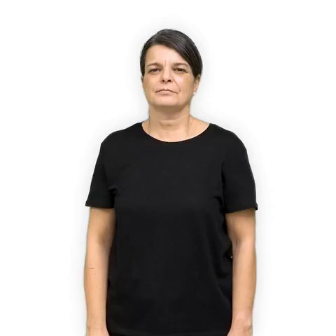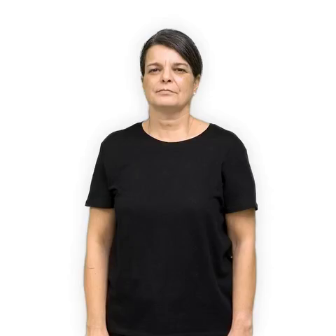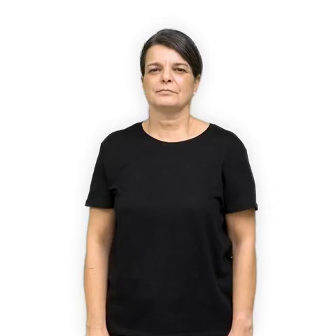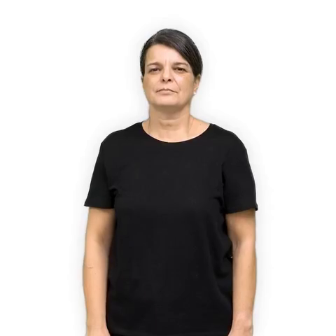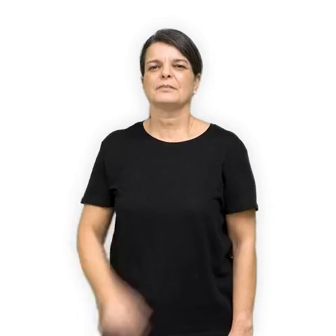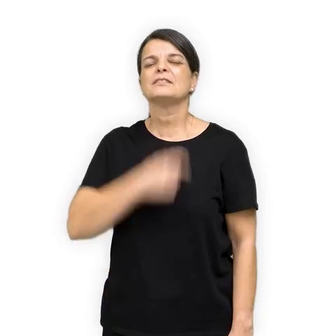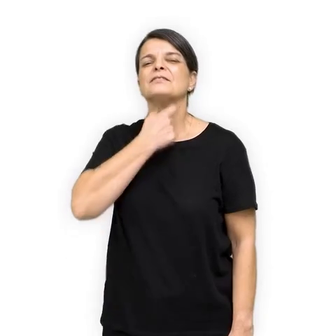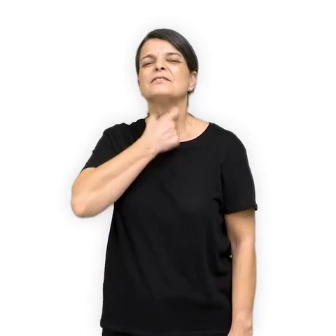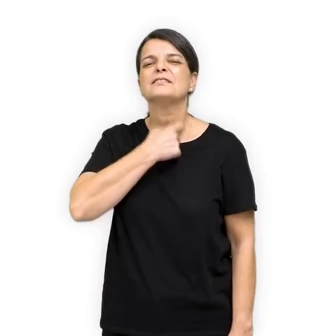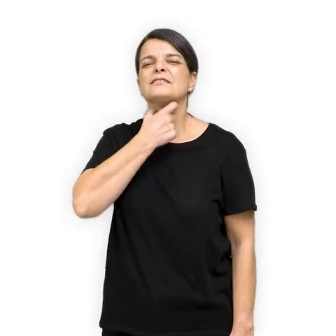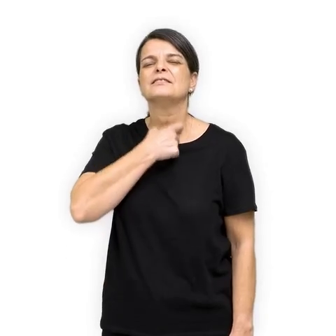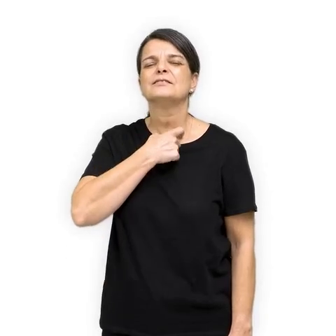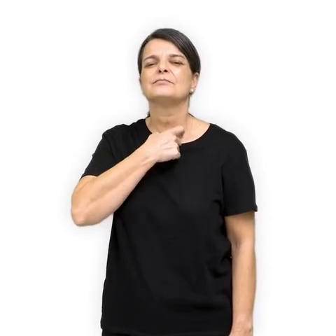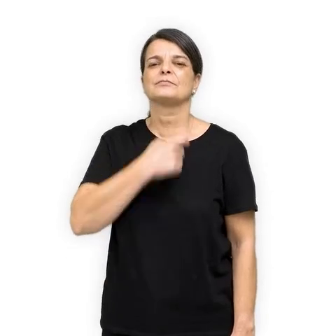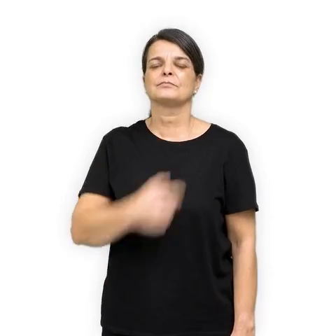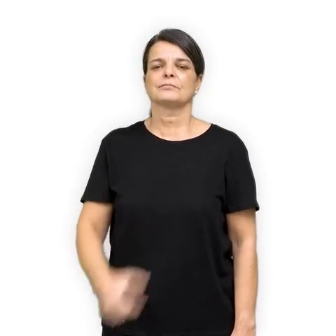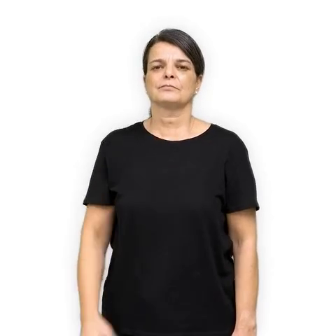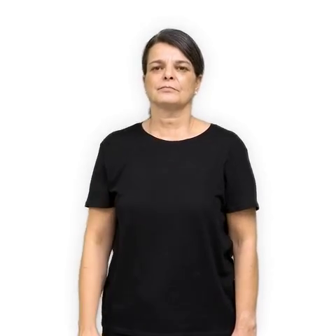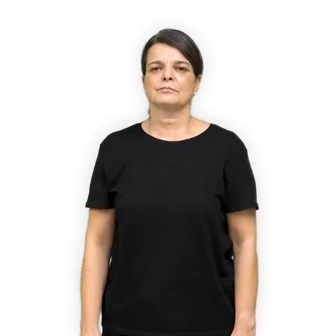garganta